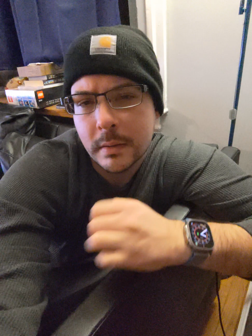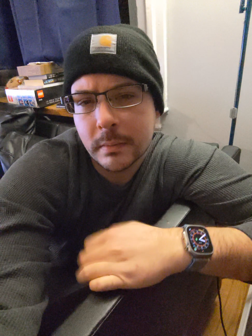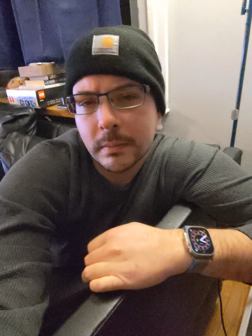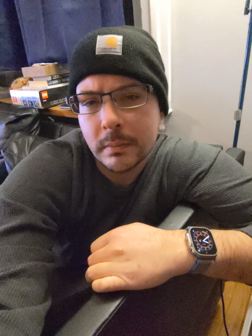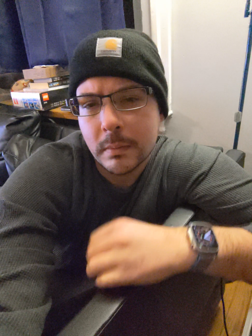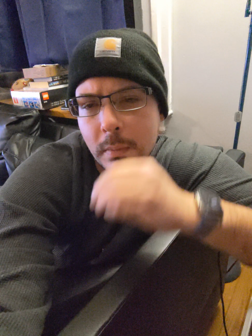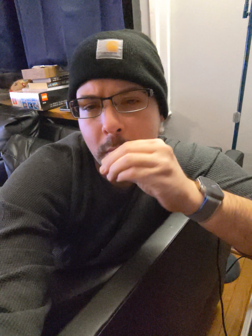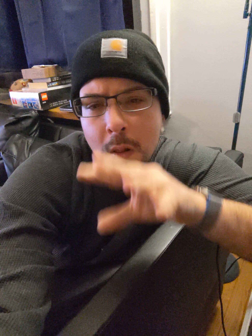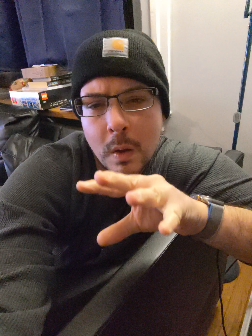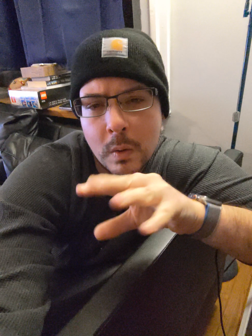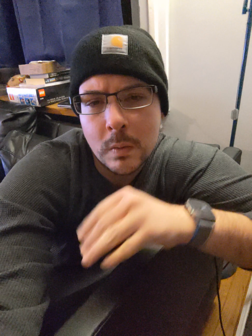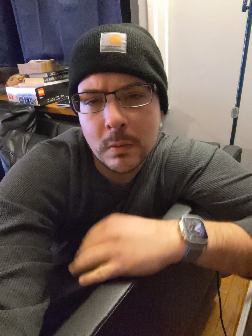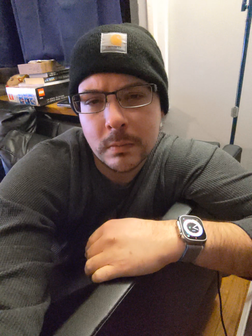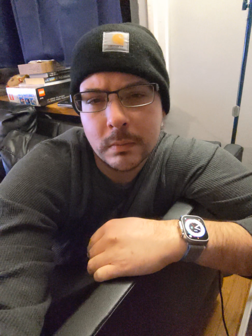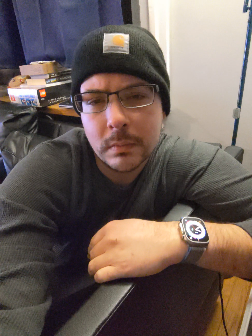blow